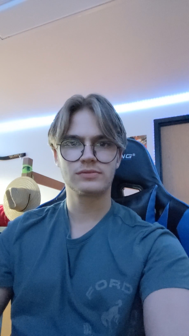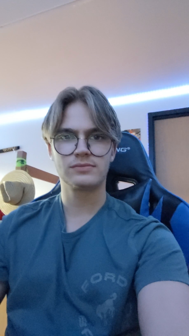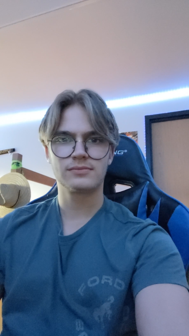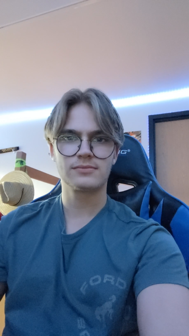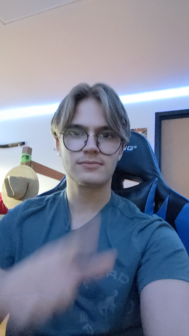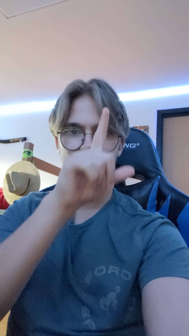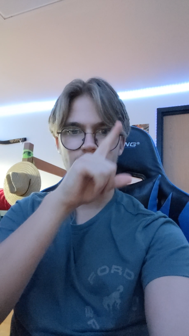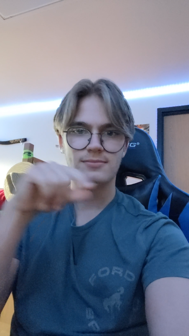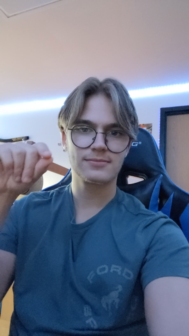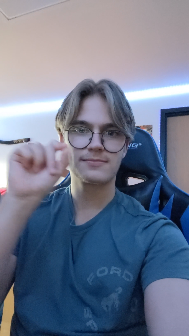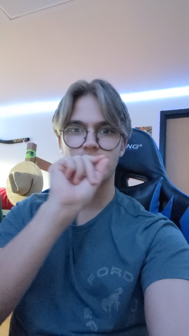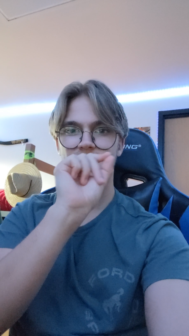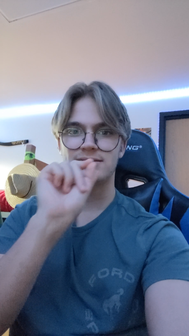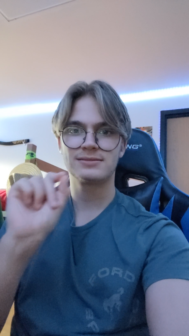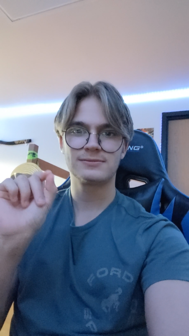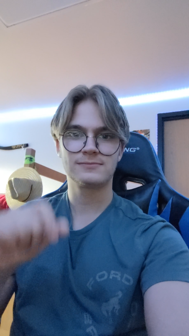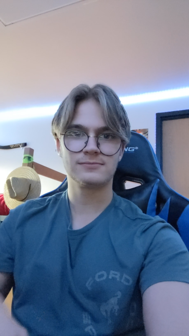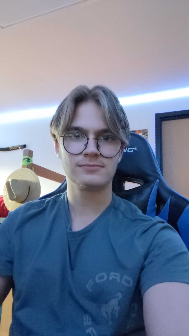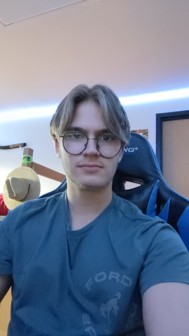peas